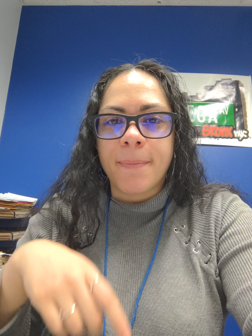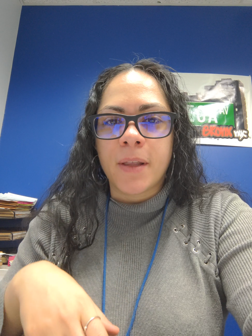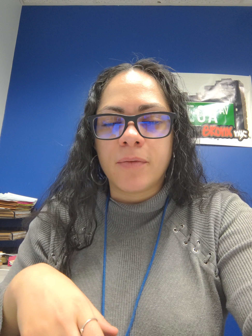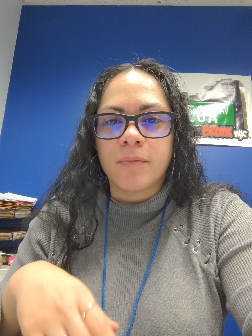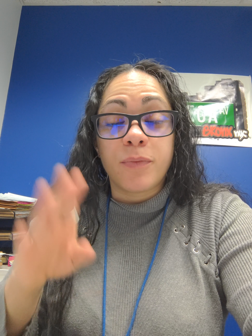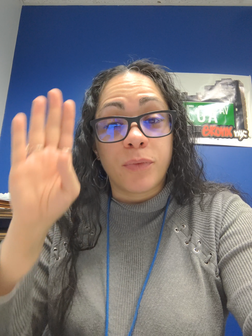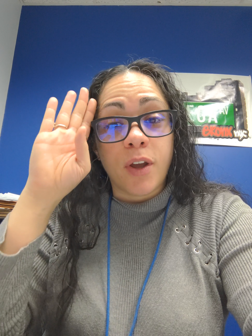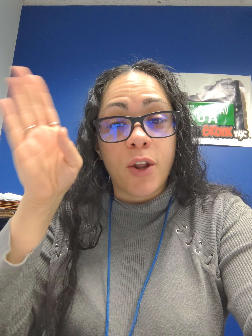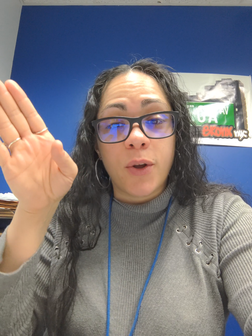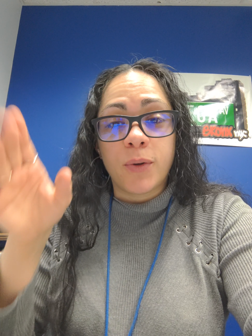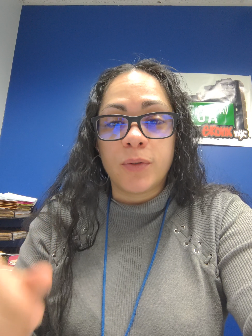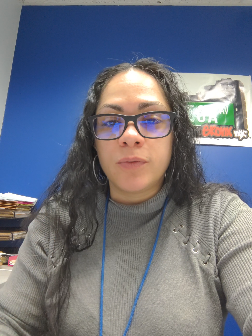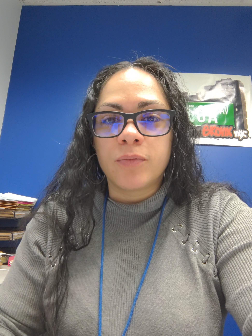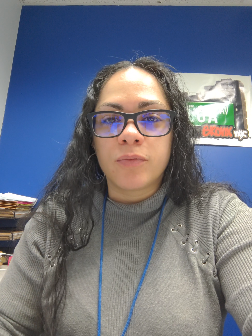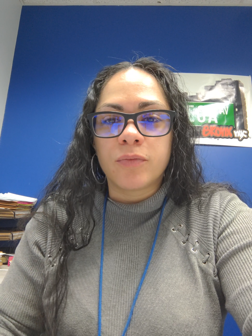hello